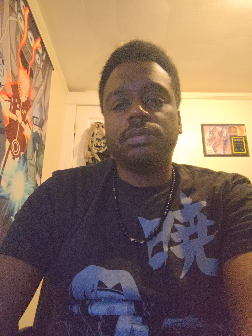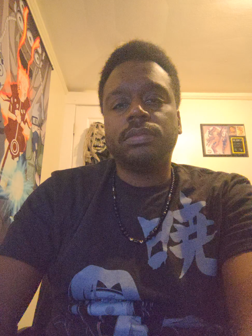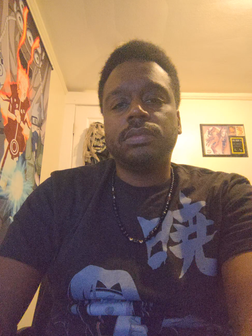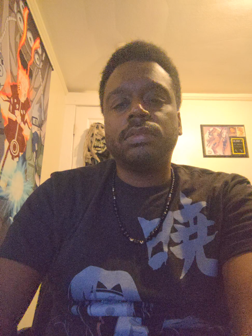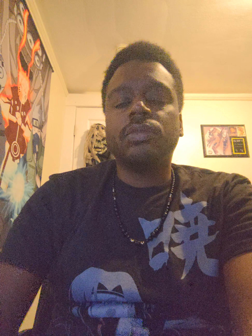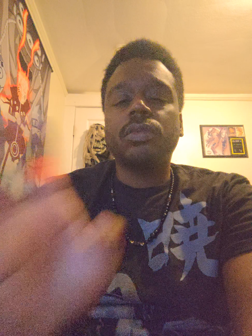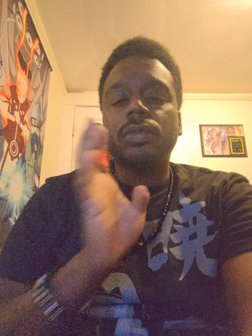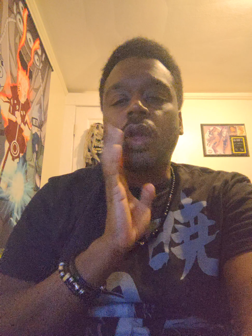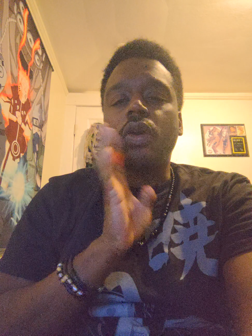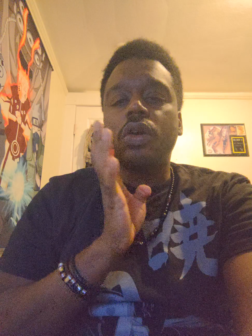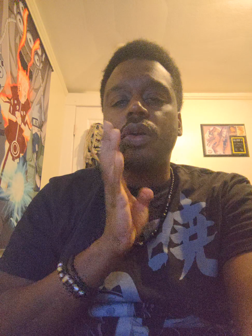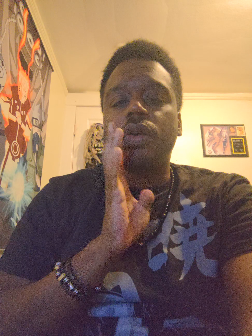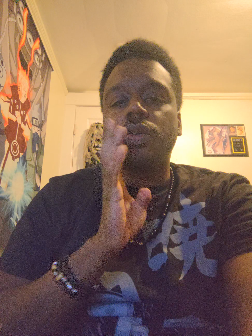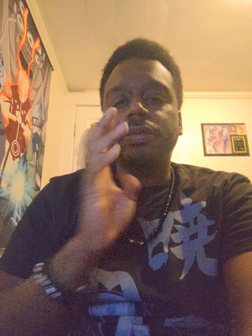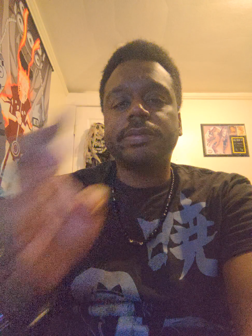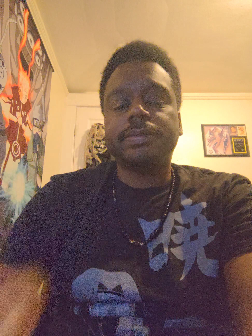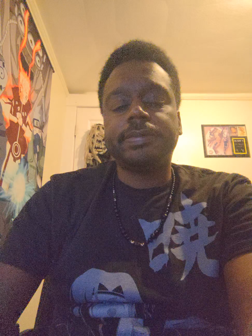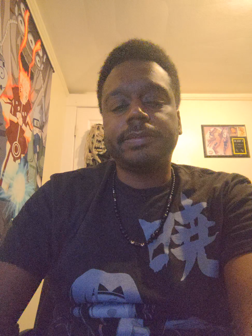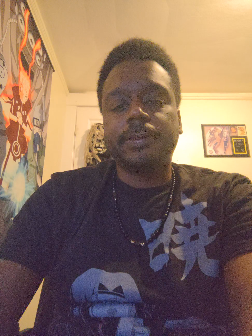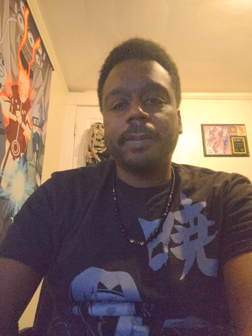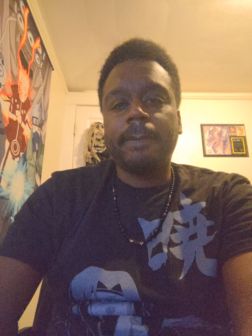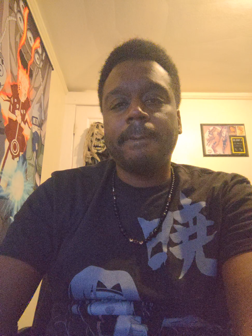talk